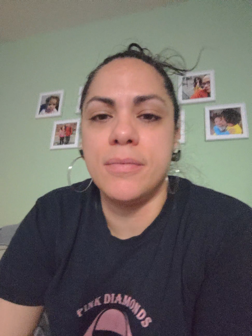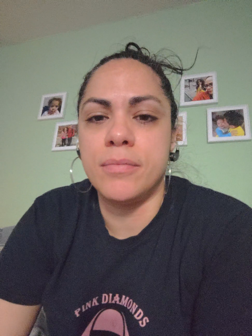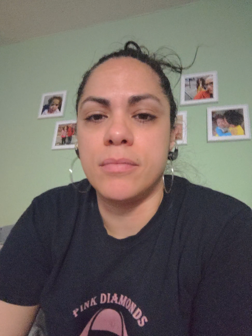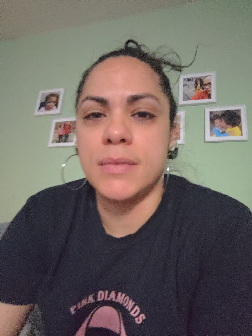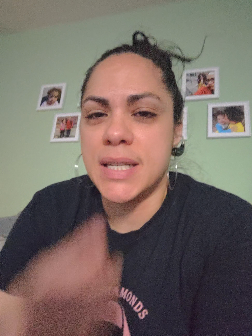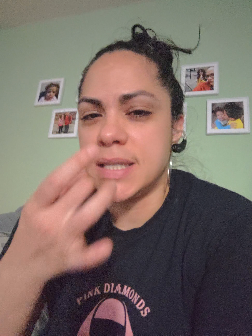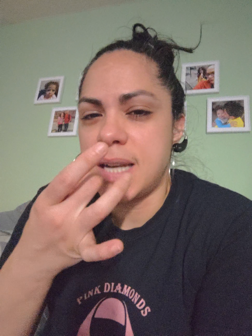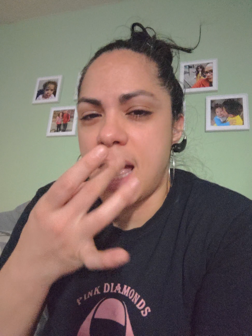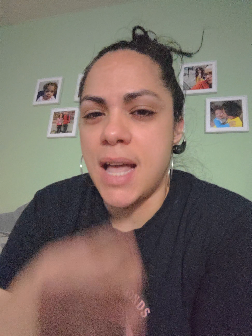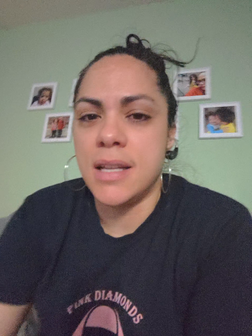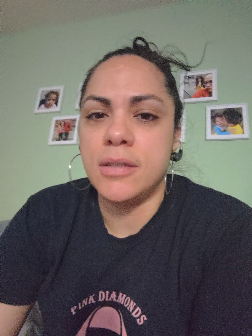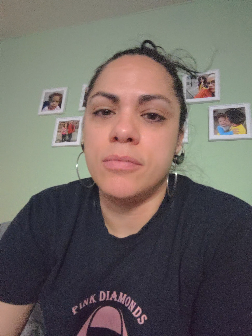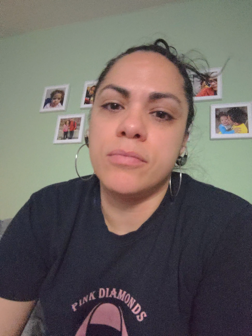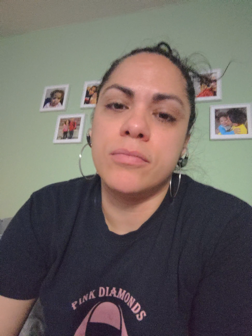snack